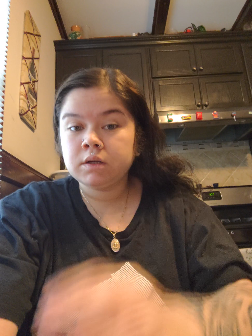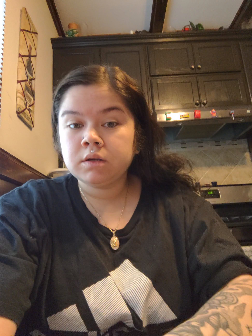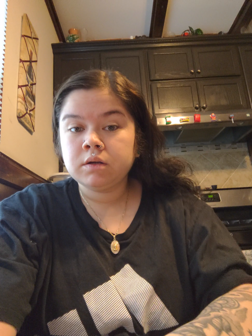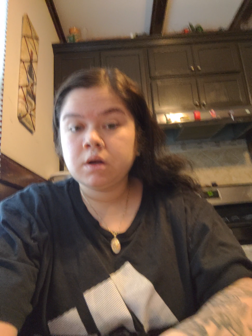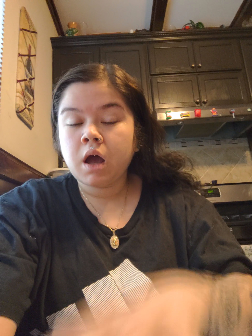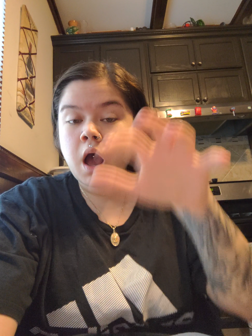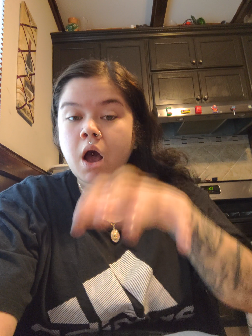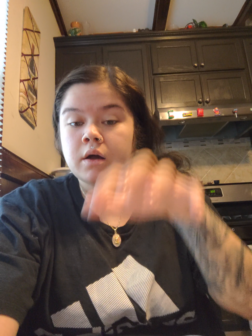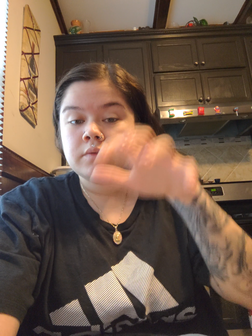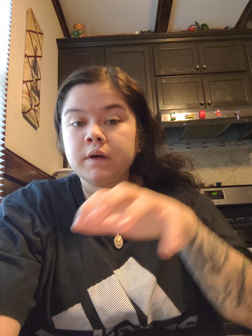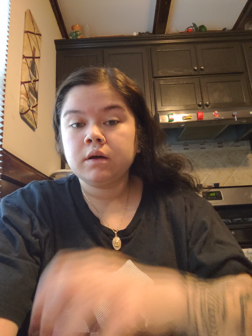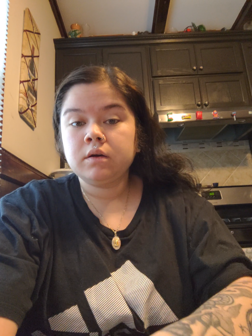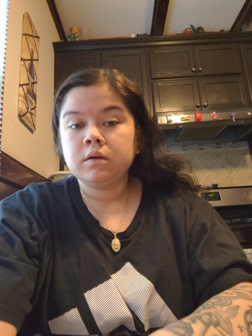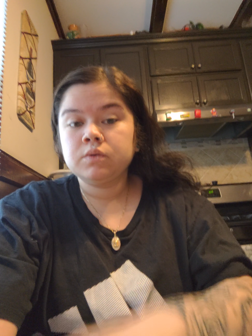alligator